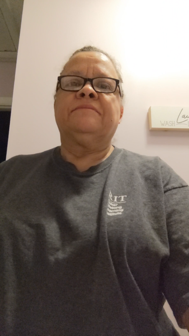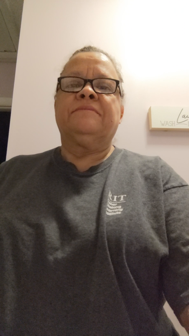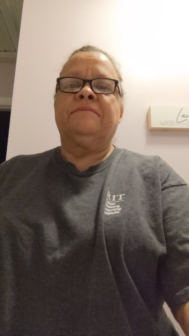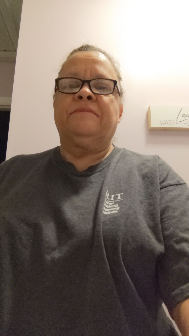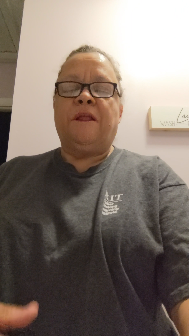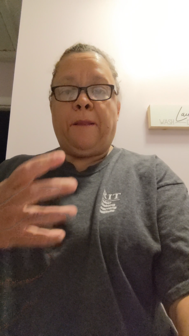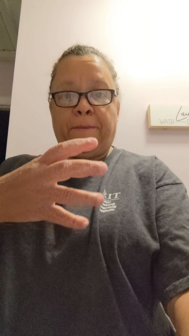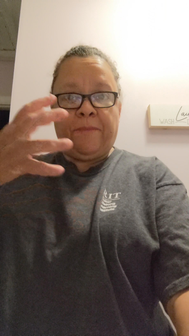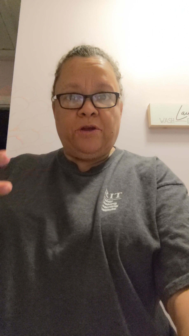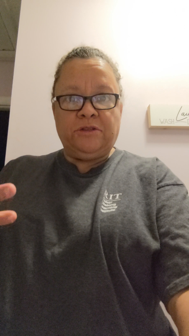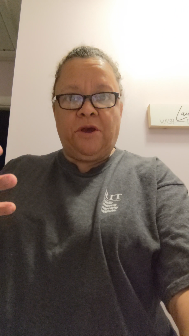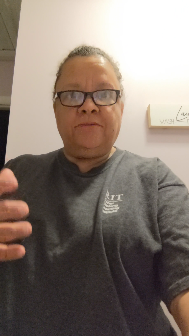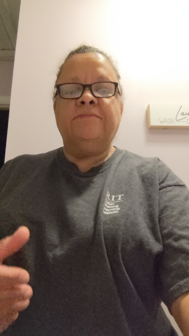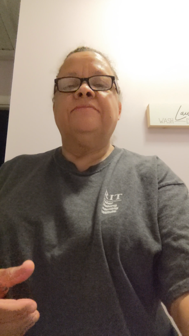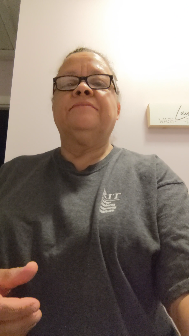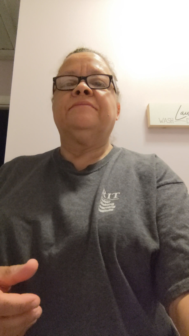much